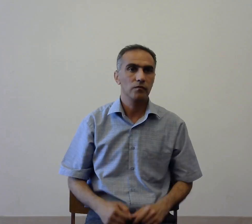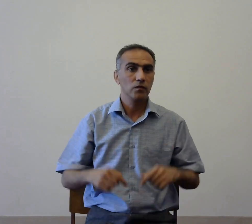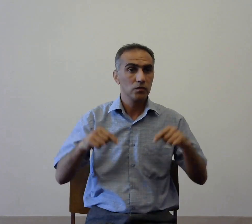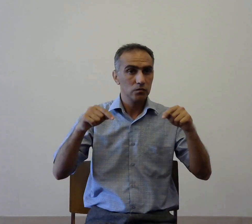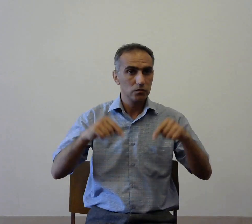burda